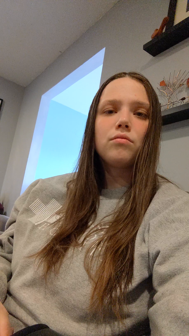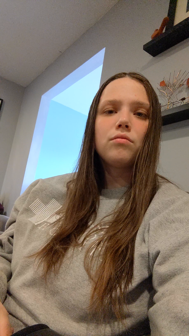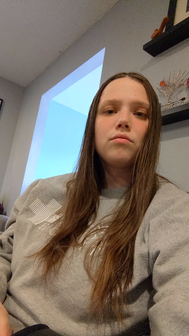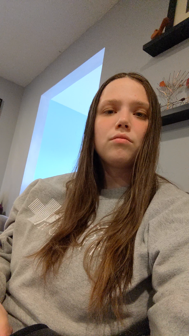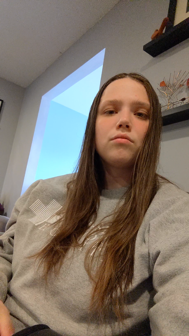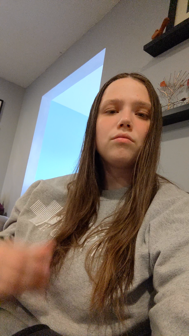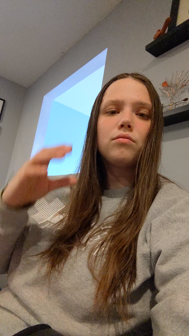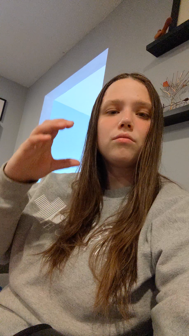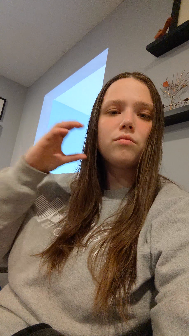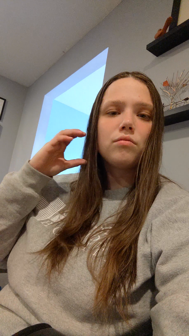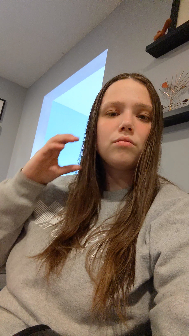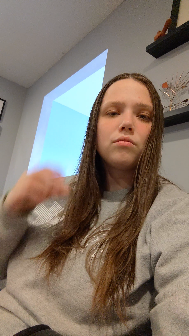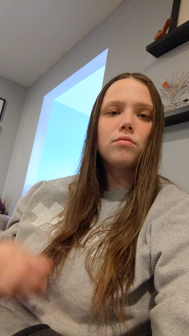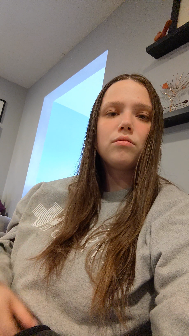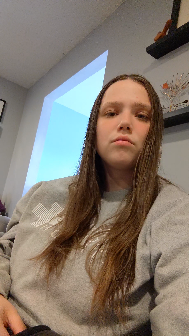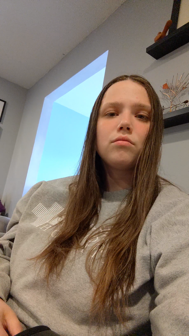bus